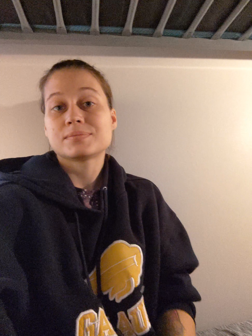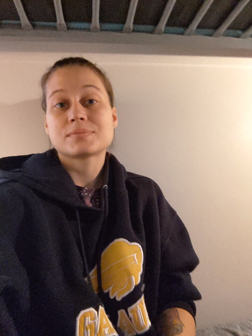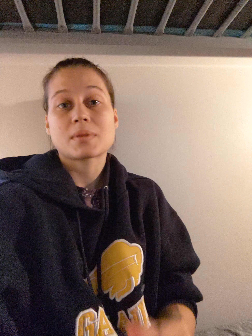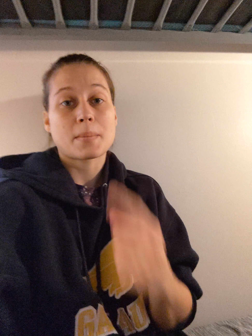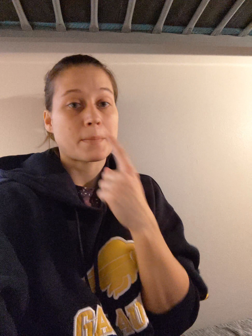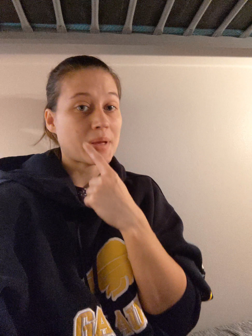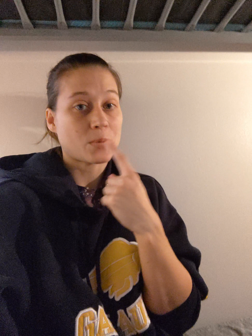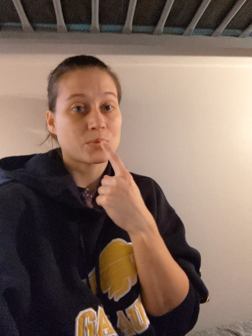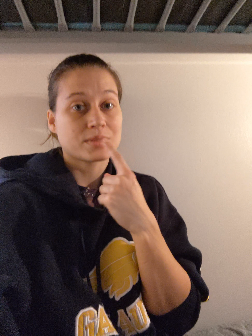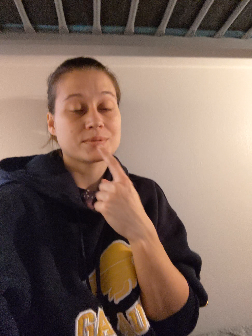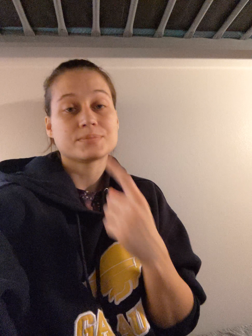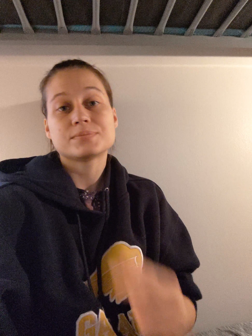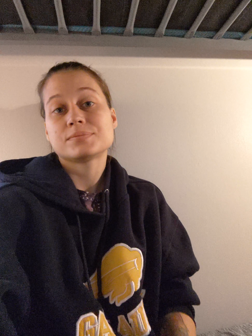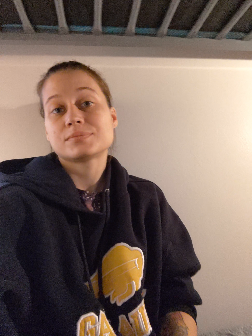mouth